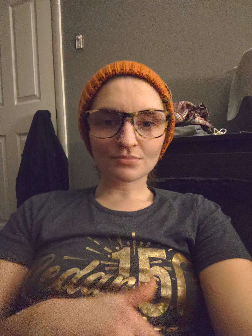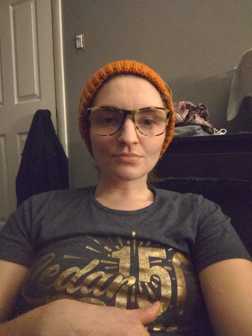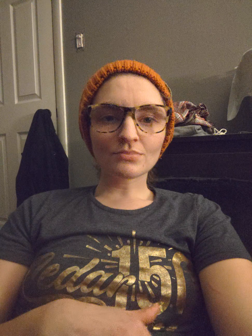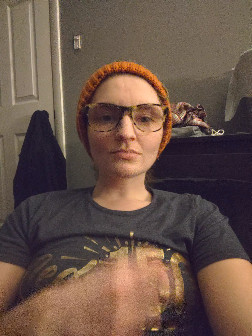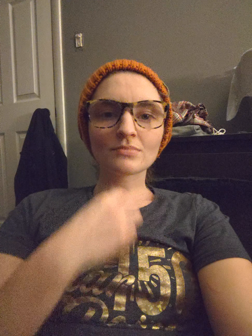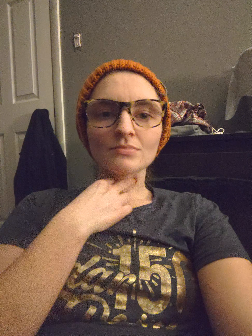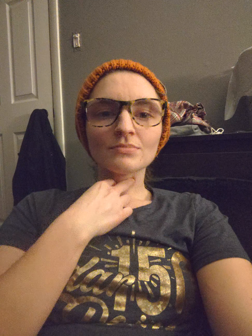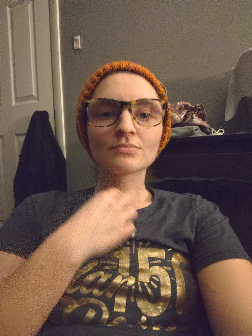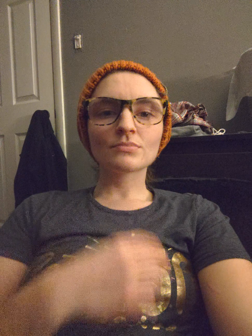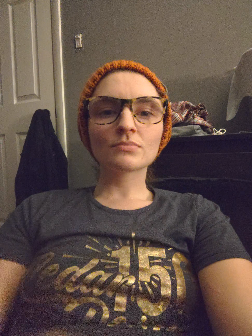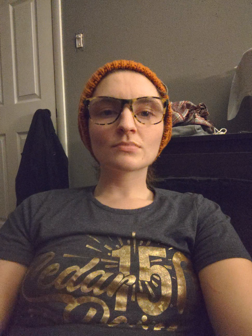stuck